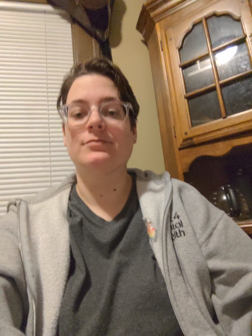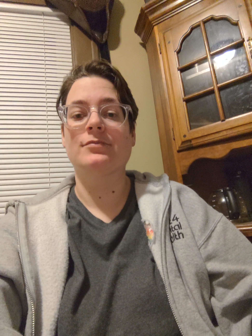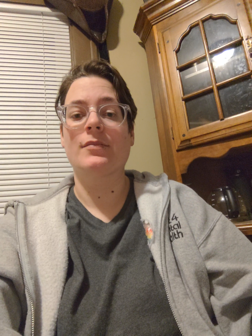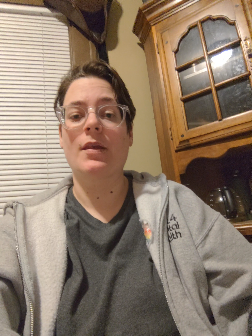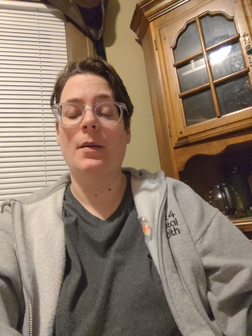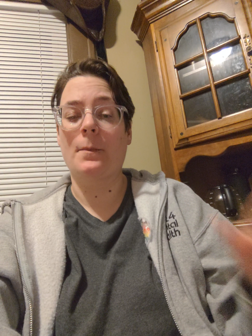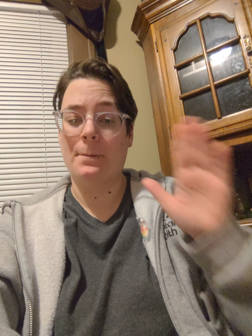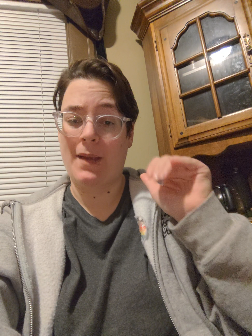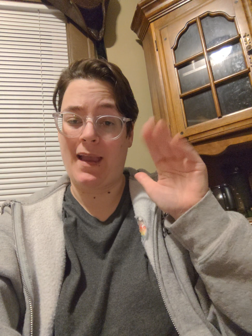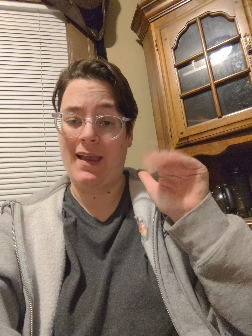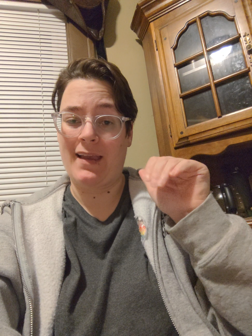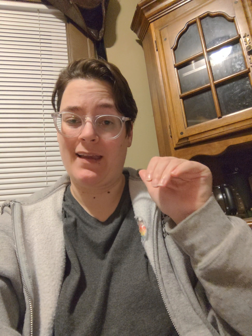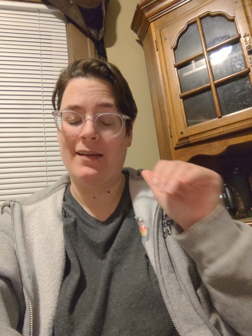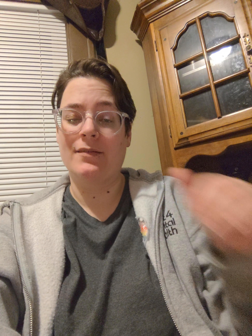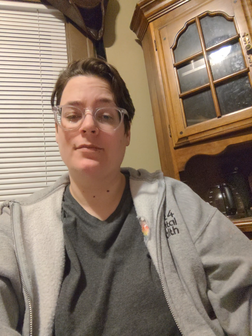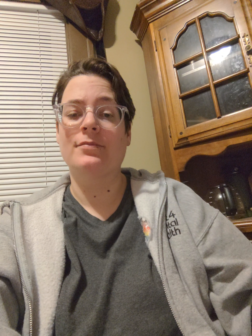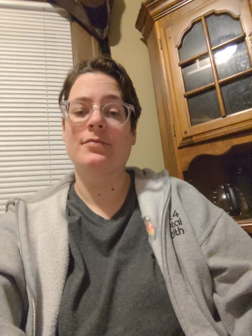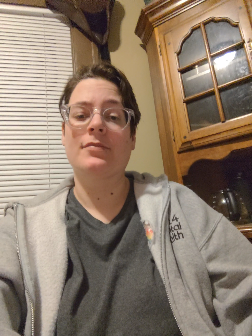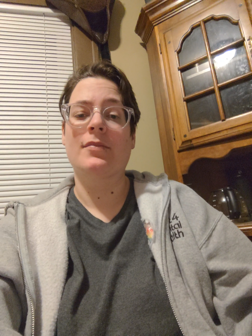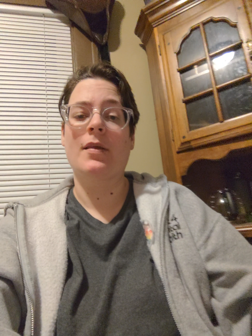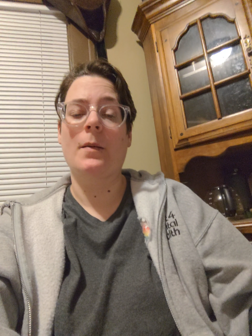bye